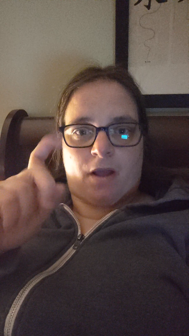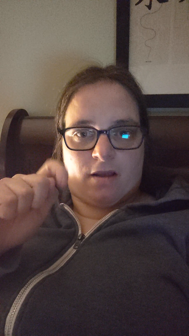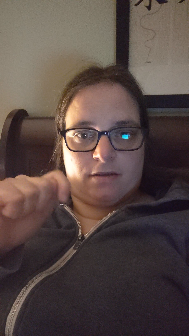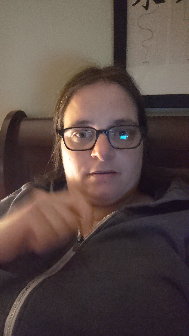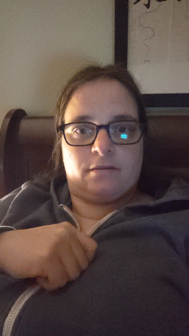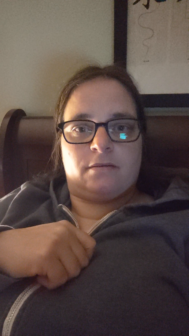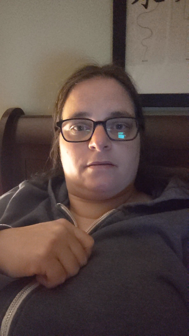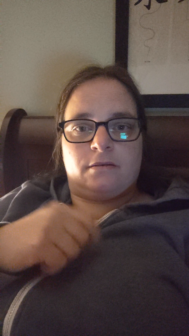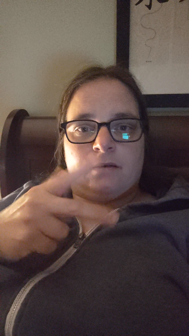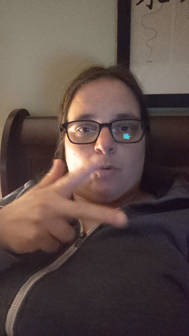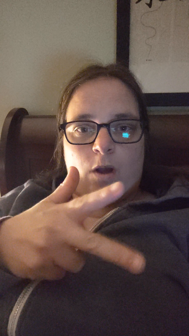garage